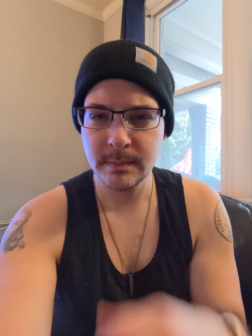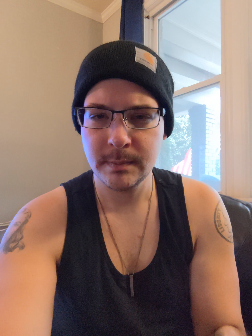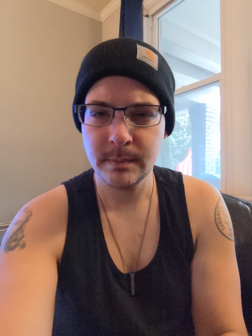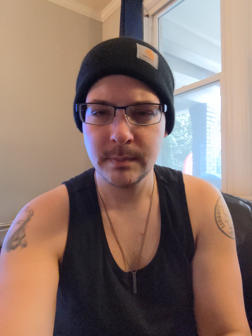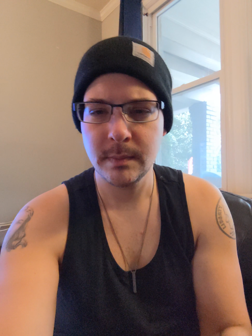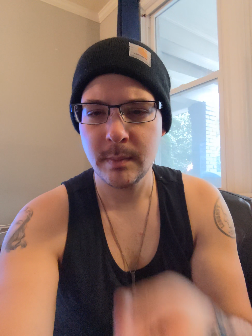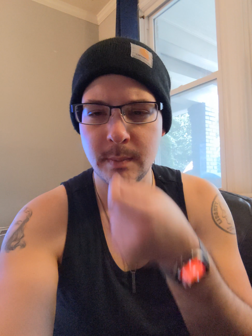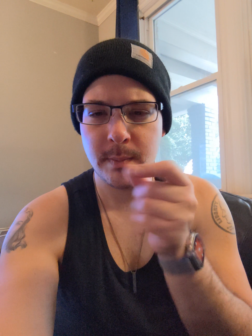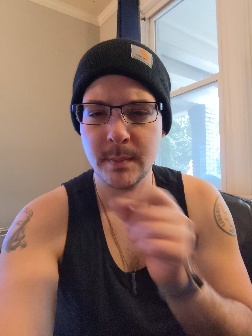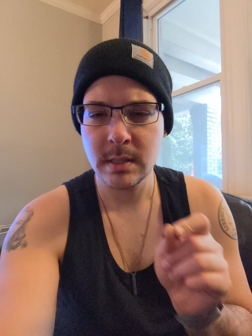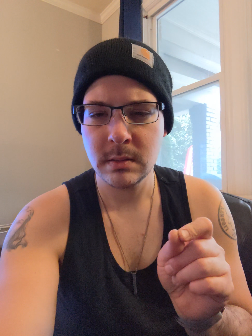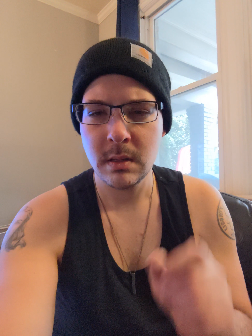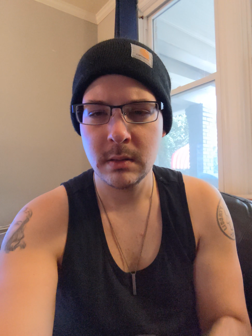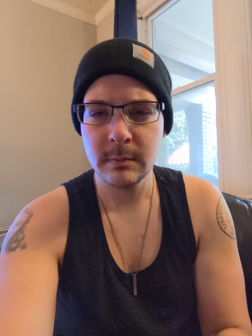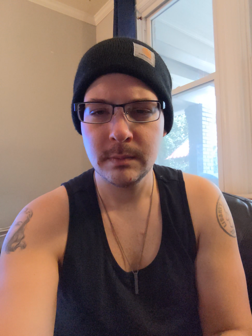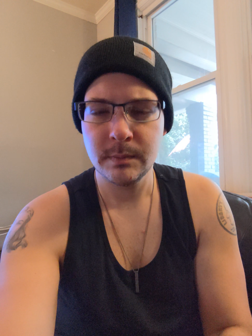pencil